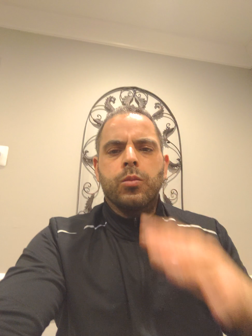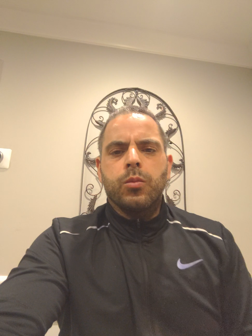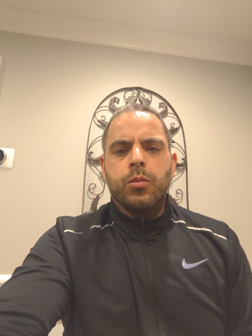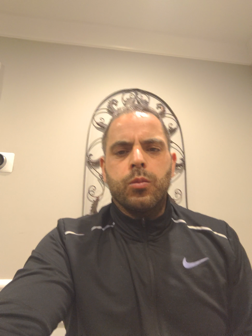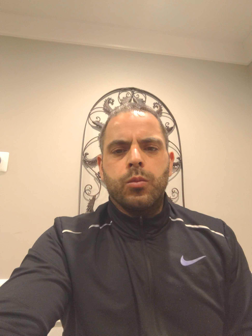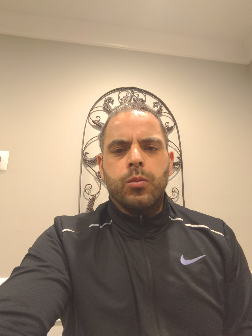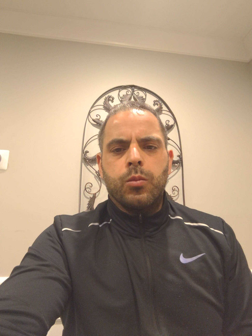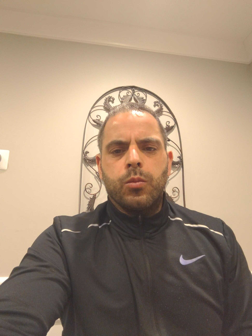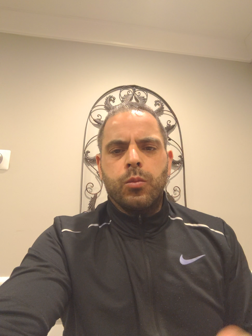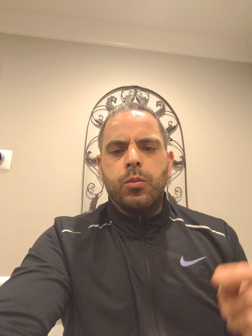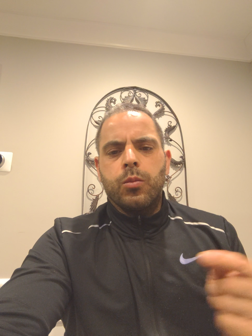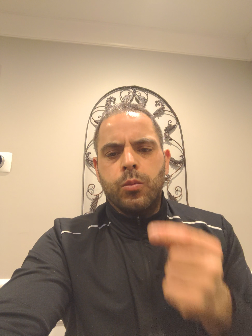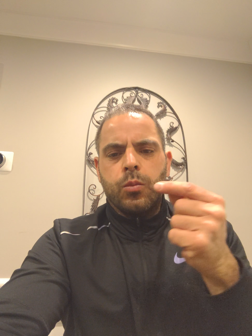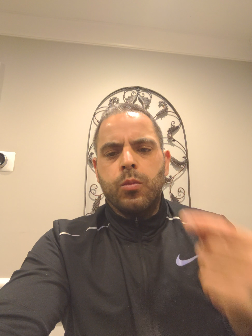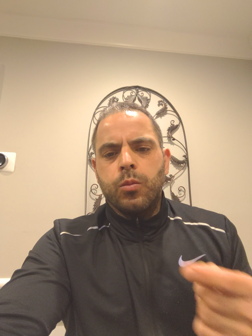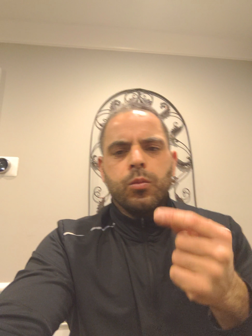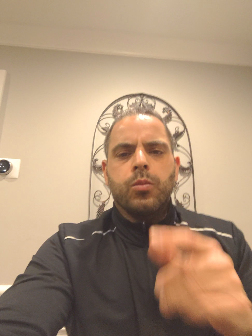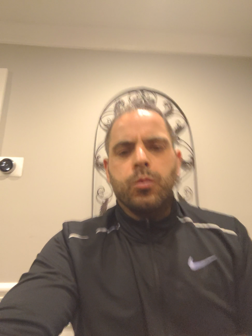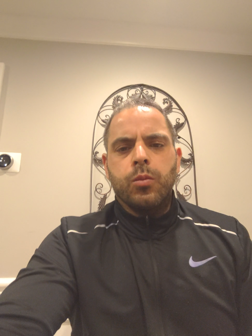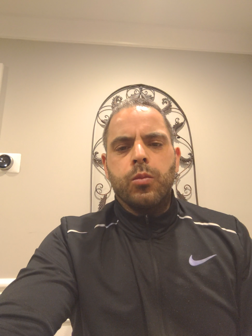owie